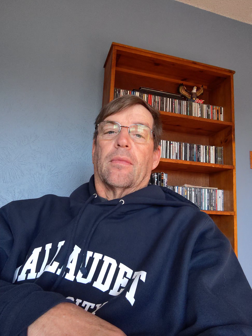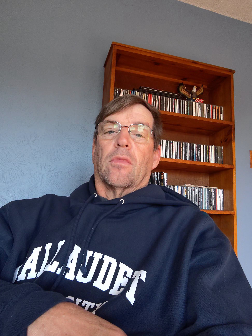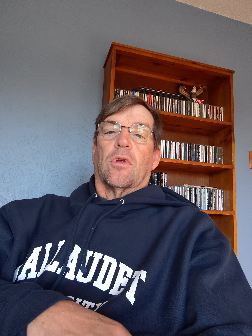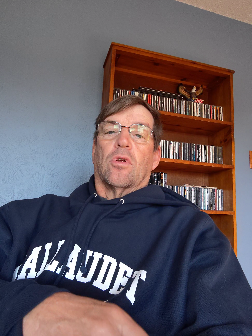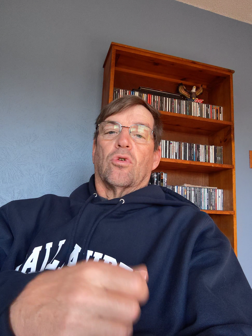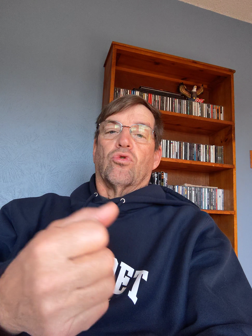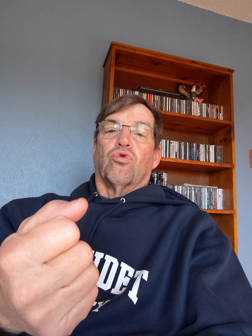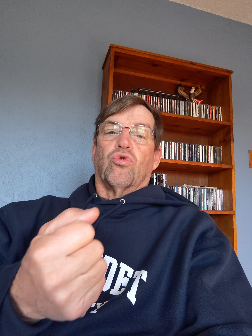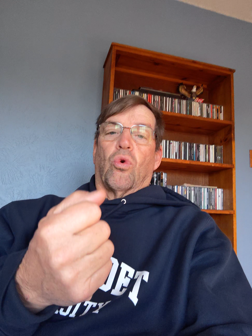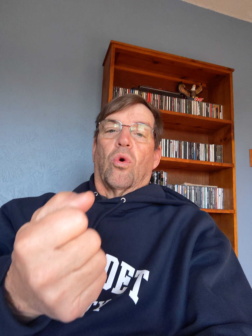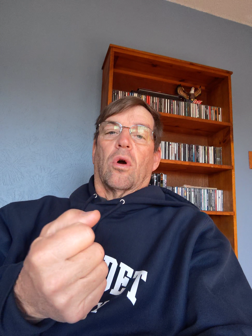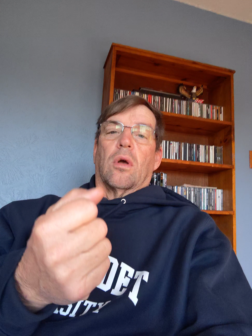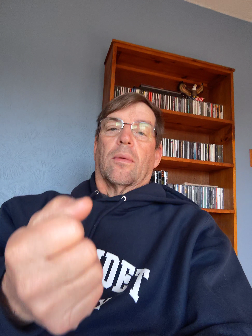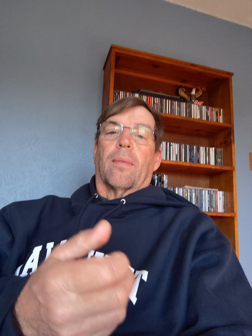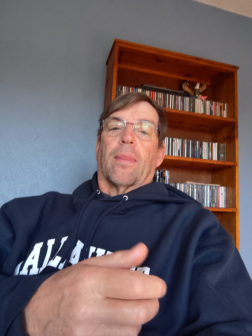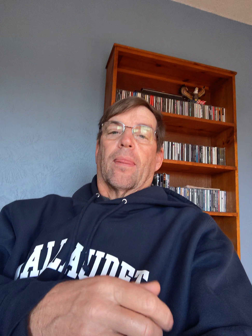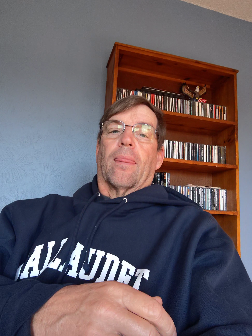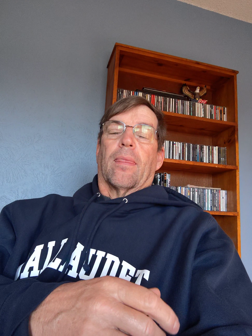drawer